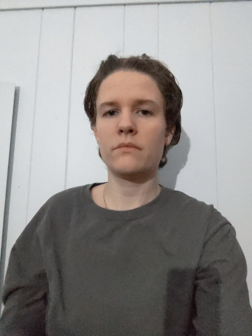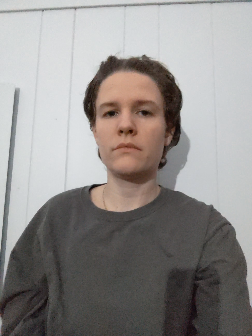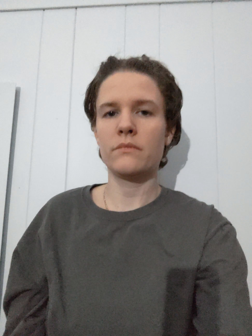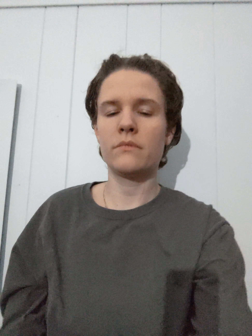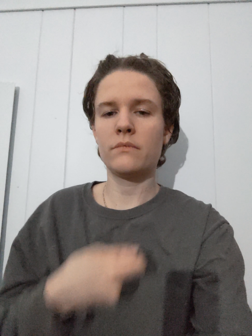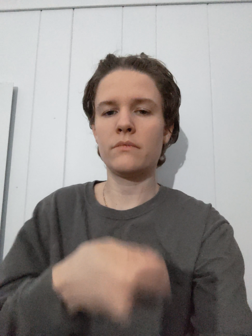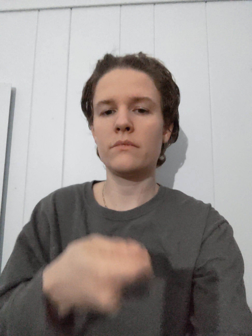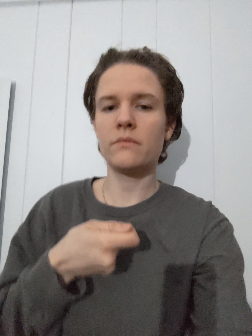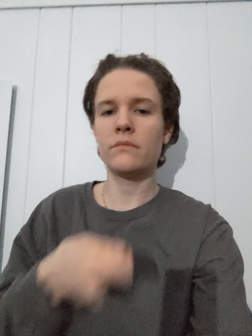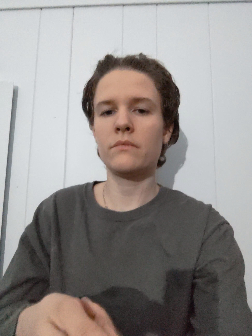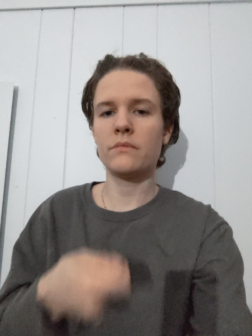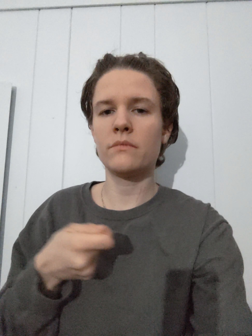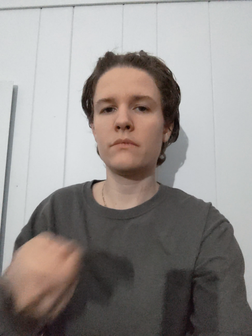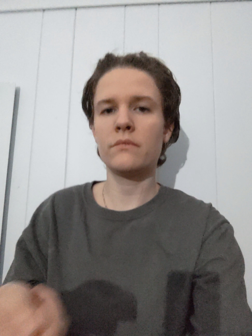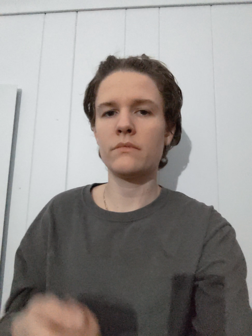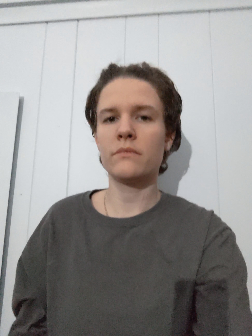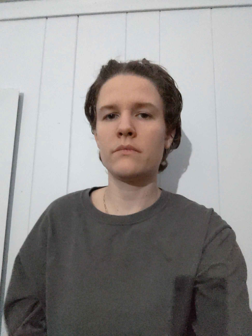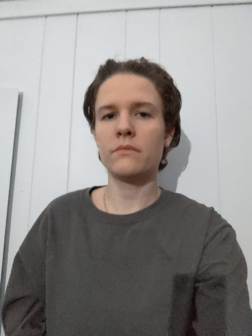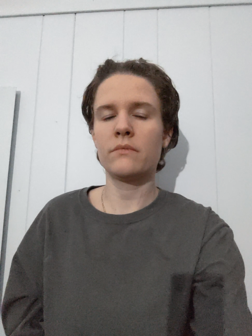vacuum